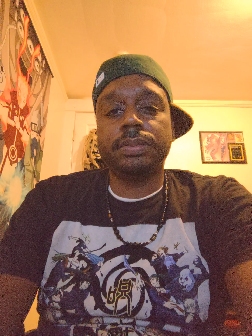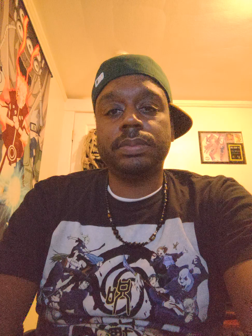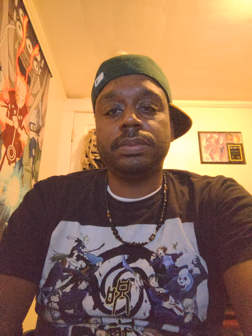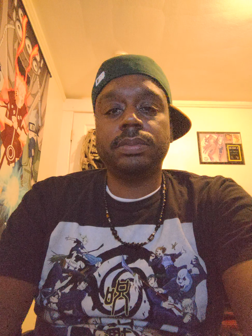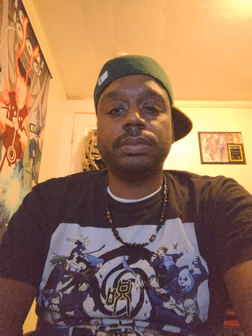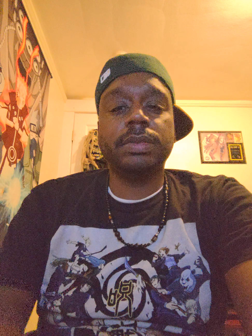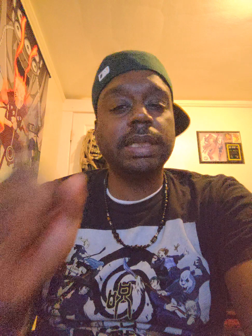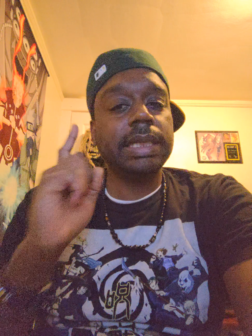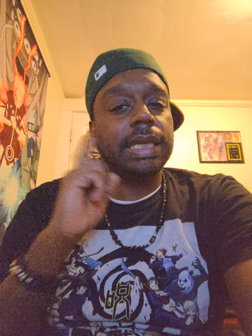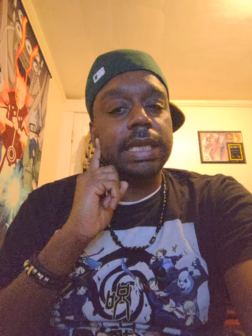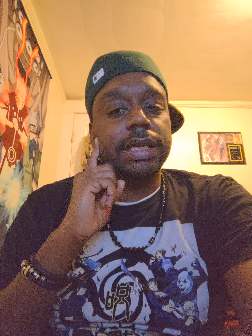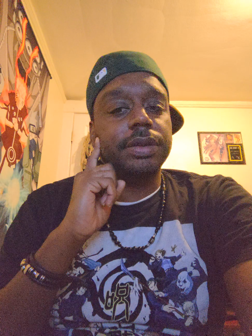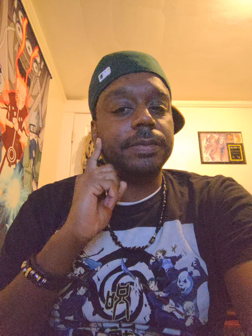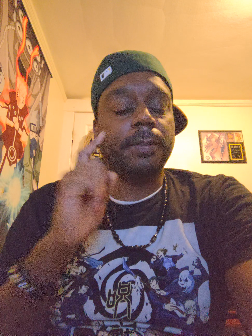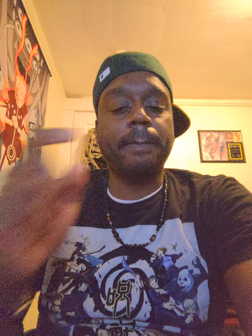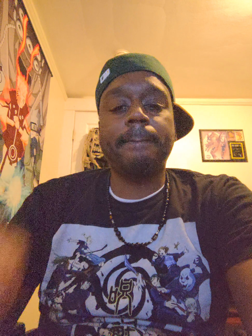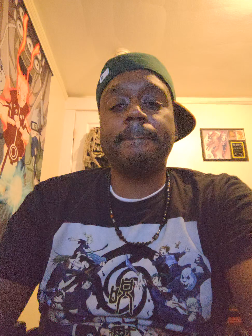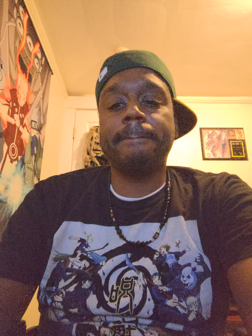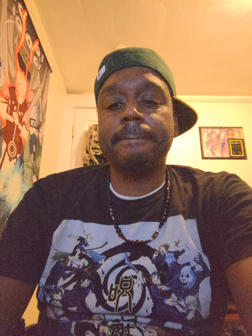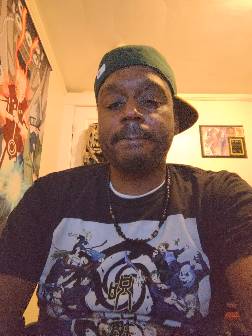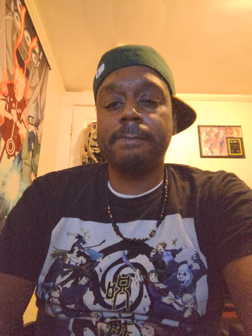hear